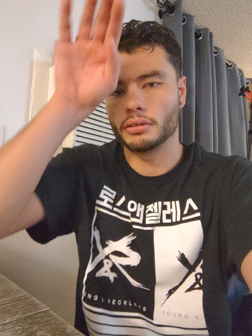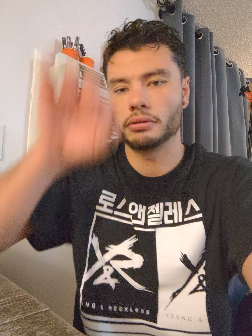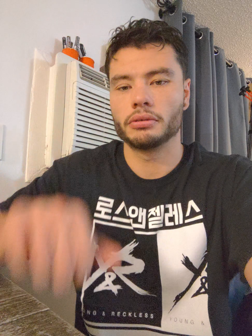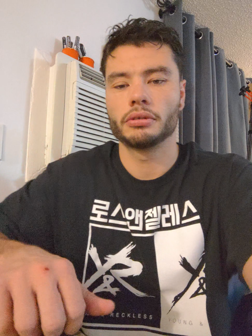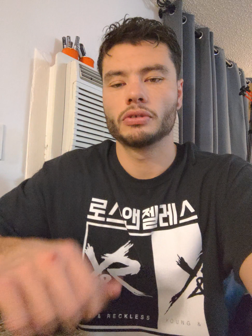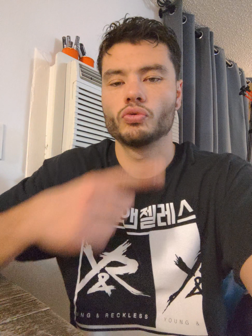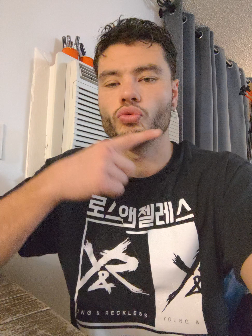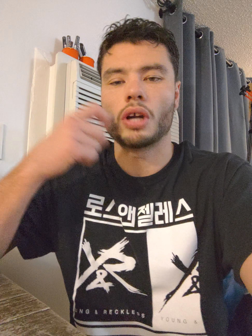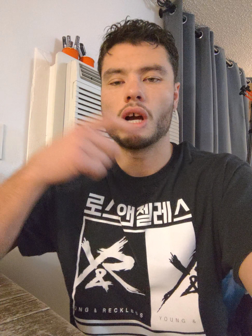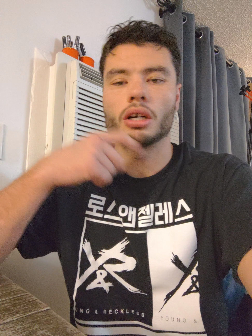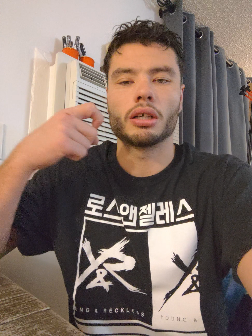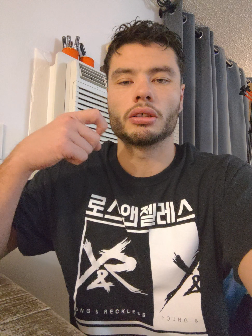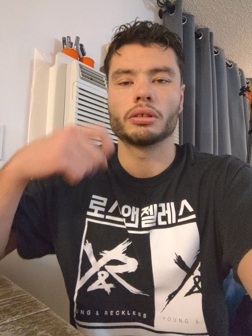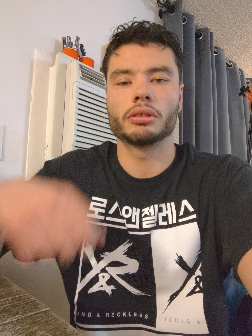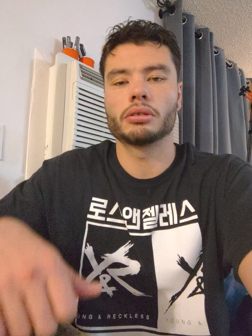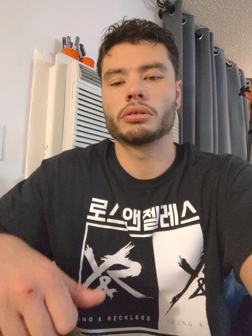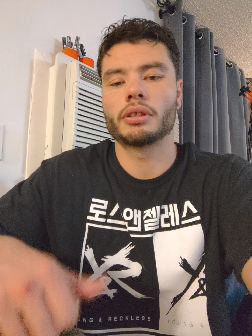dryer